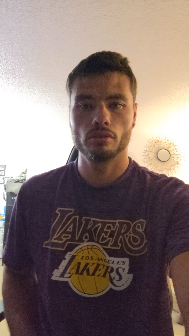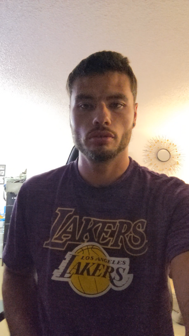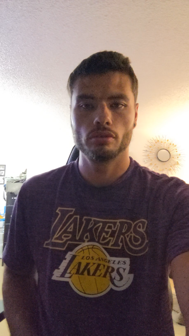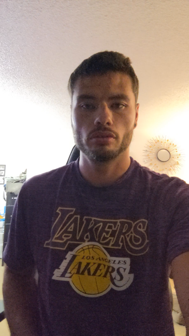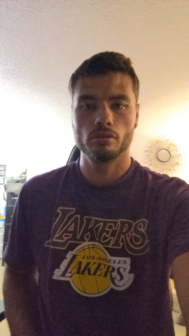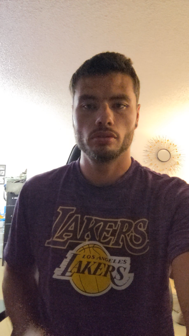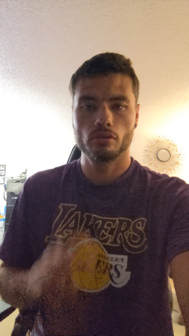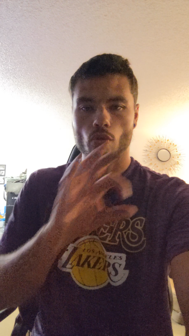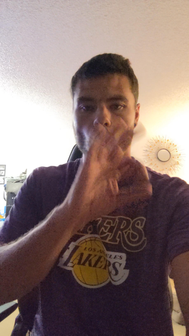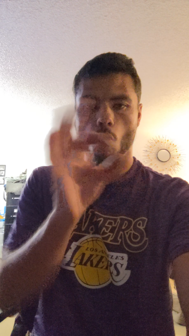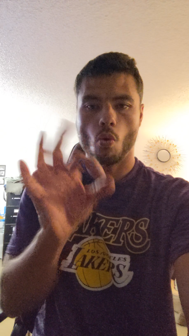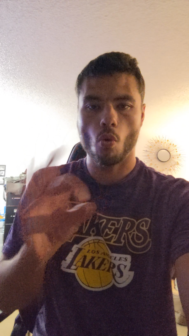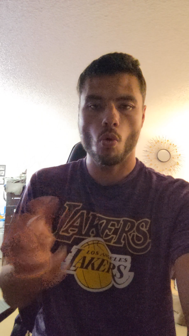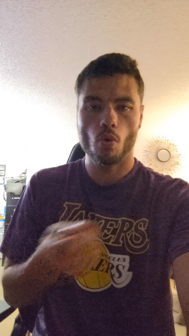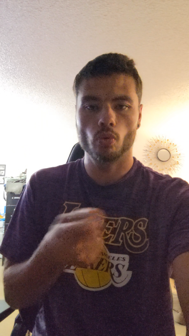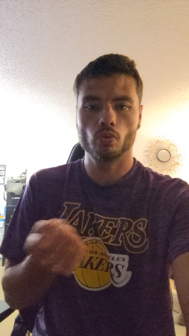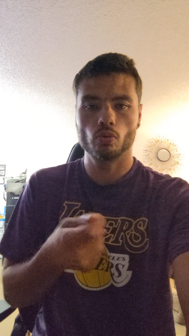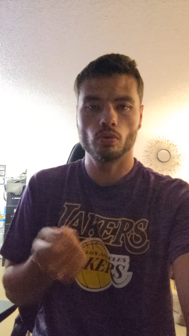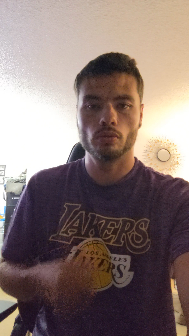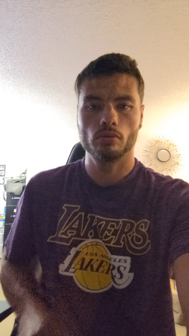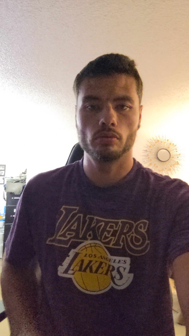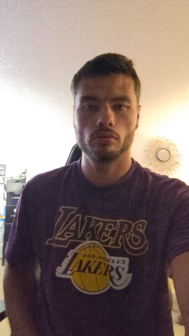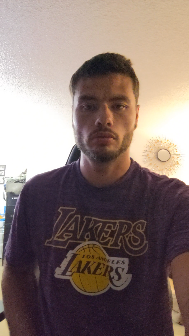hose